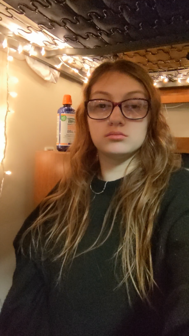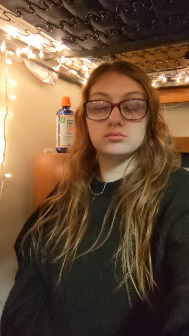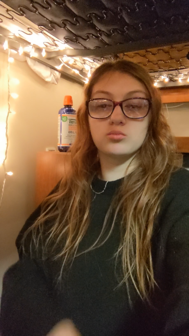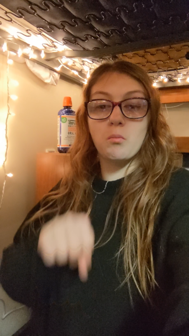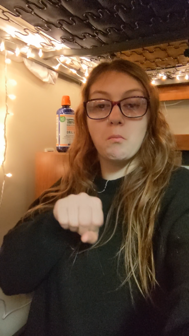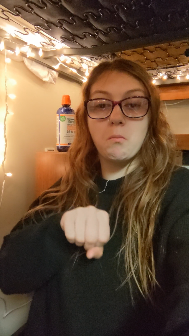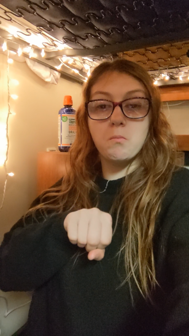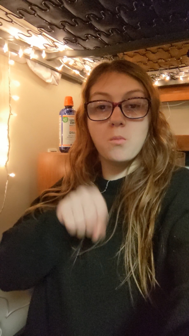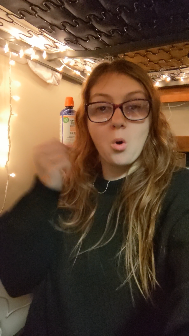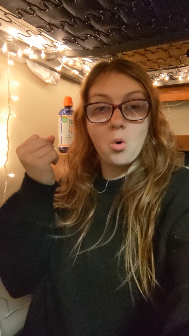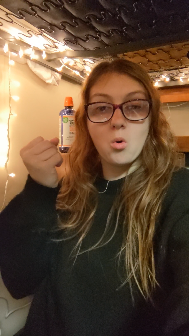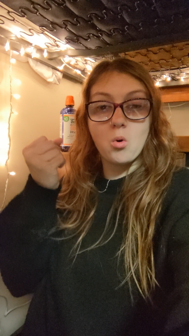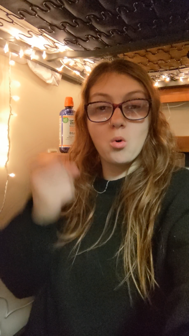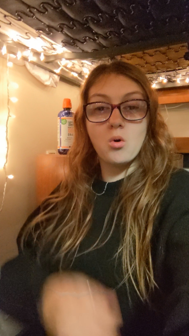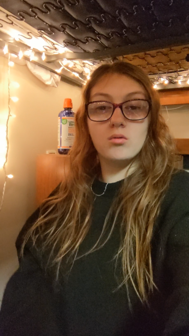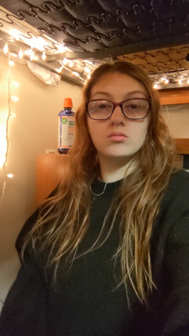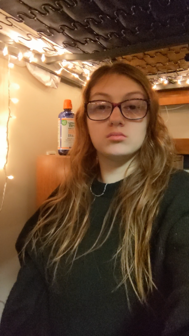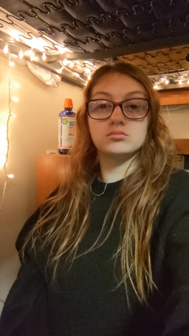broken